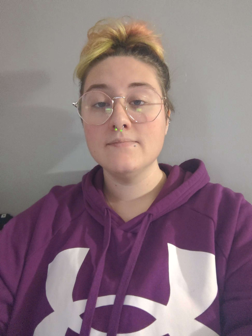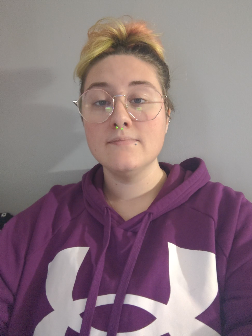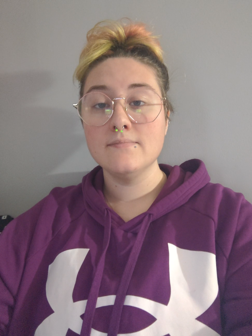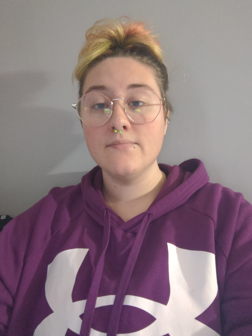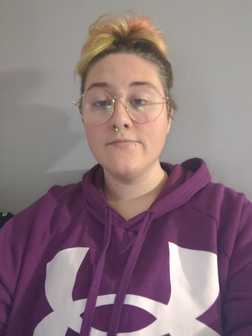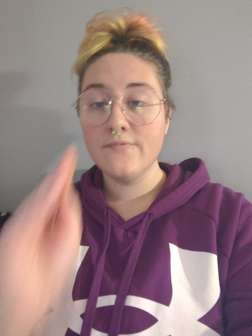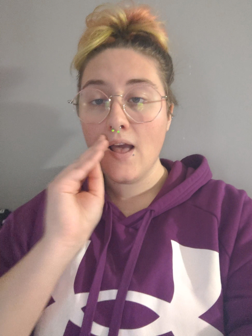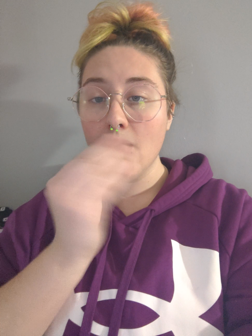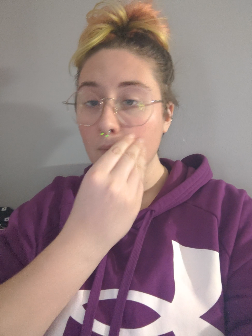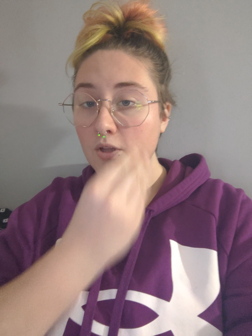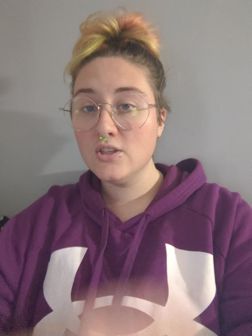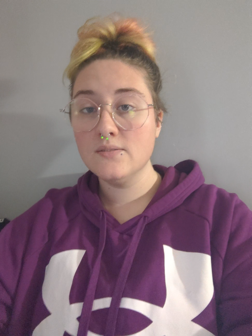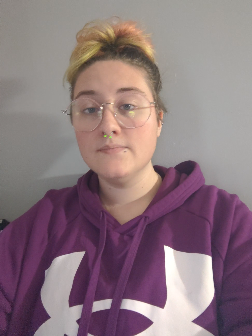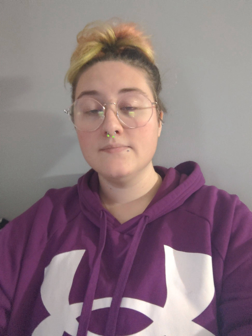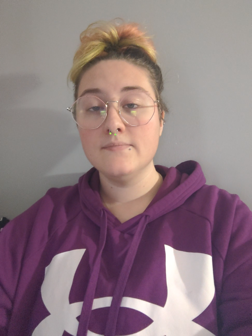flower